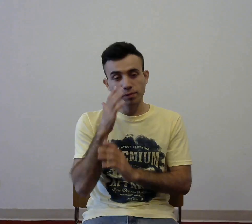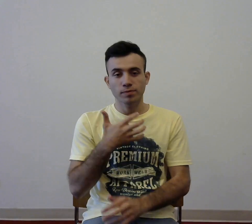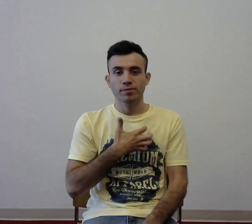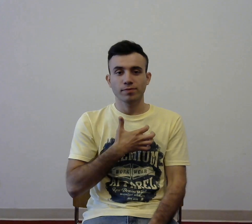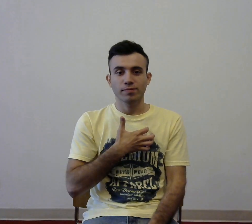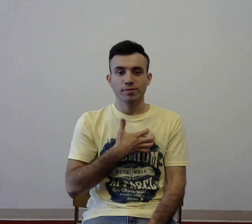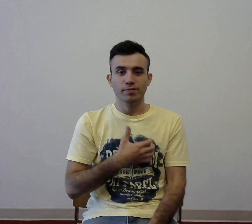istəyirəm